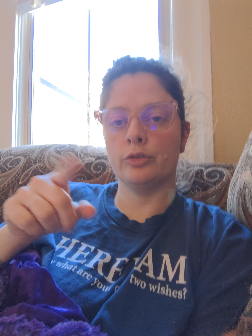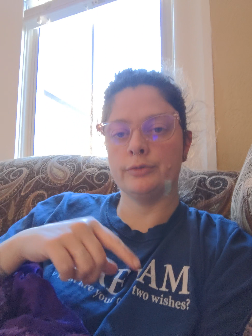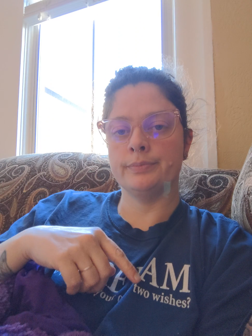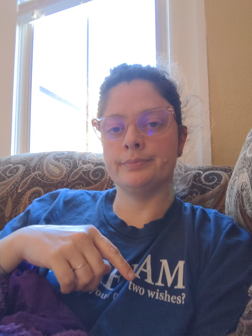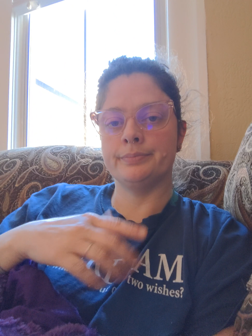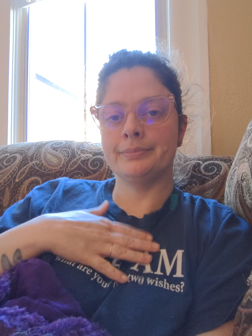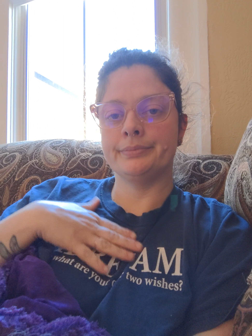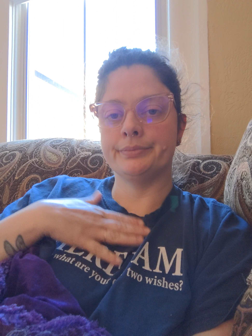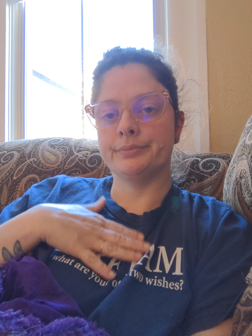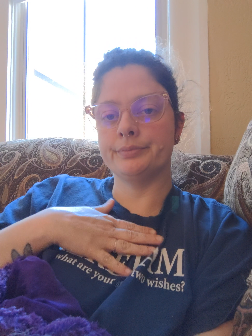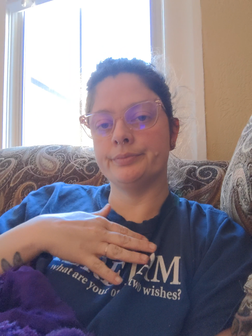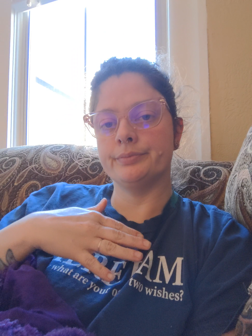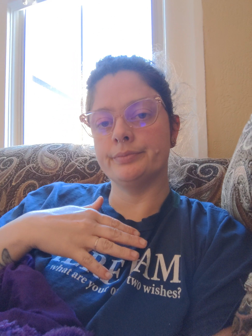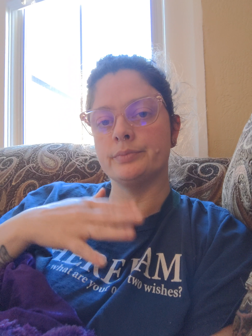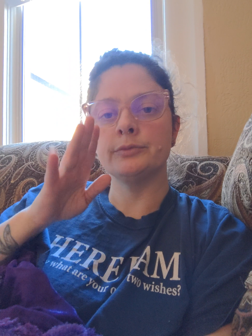please